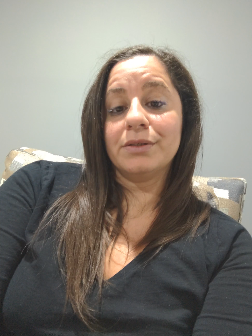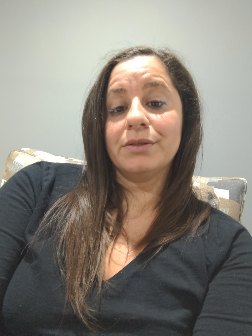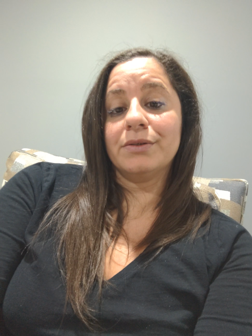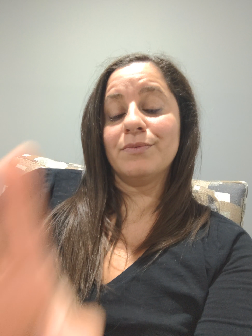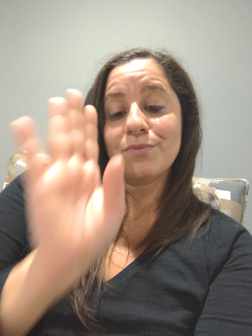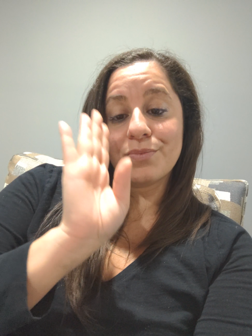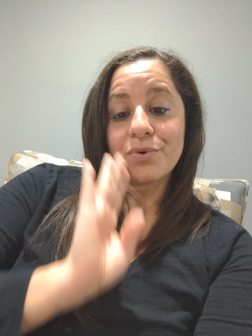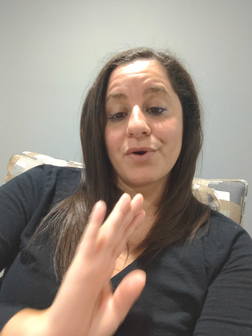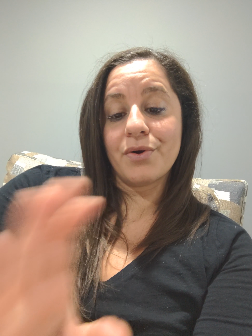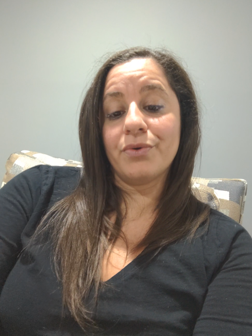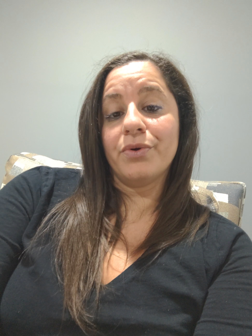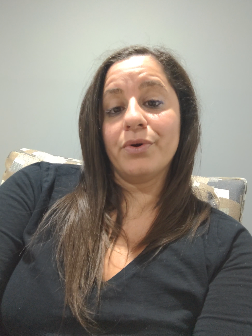brown